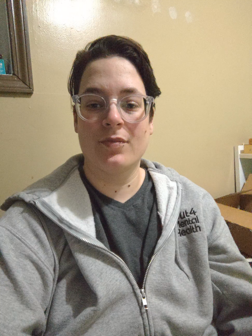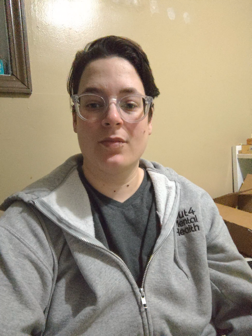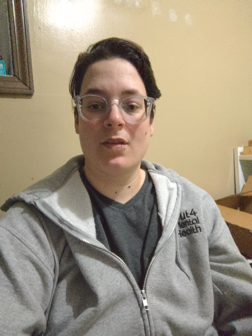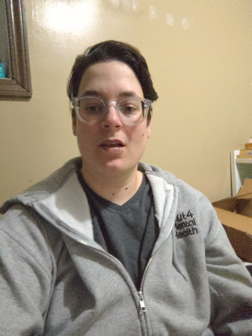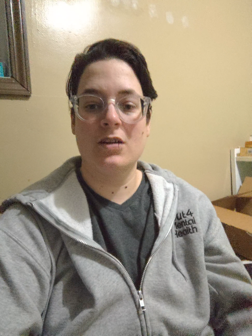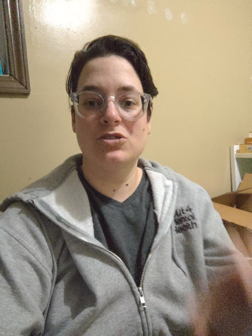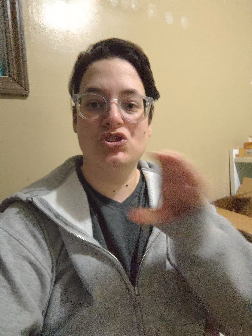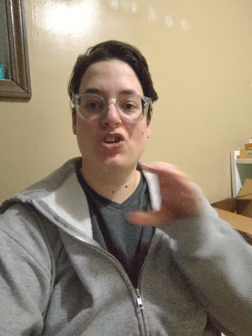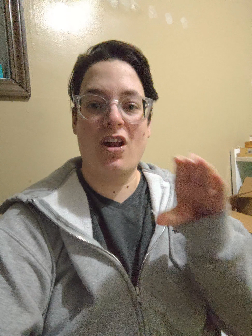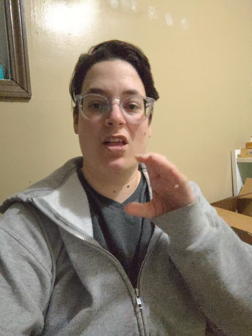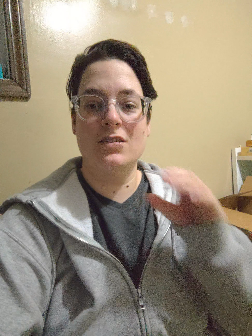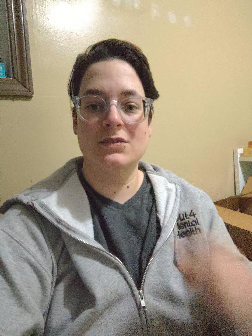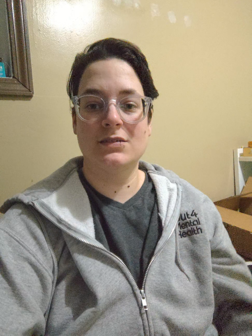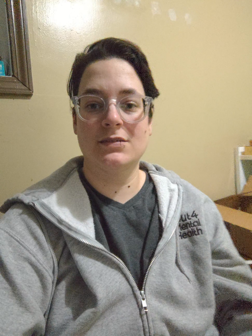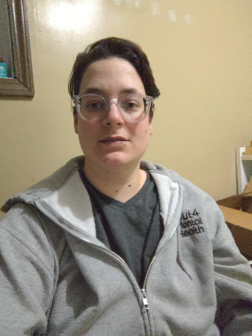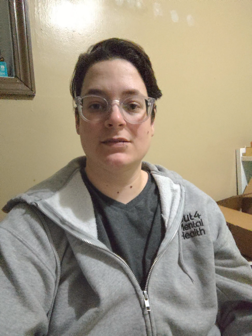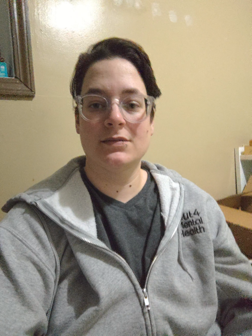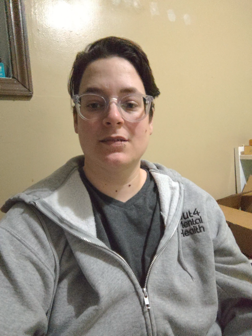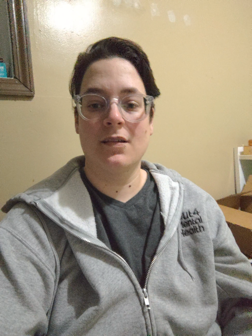chocolate